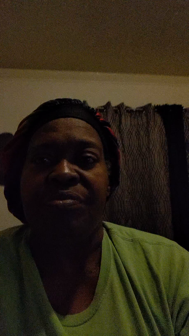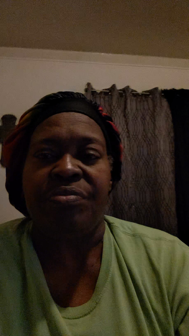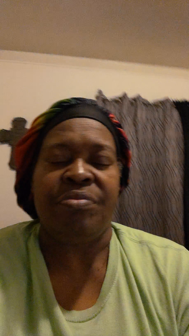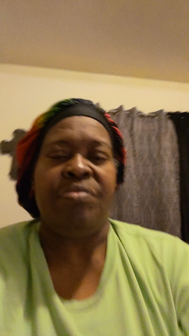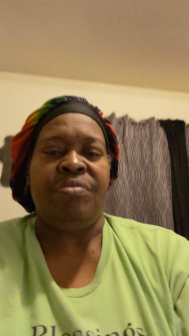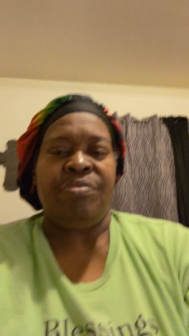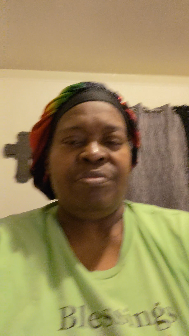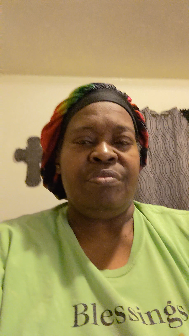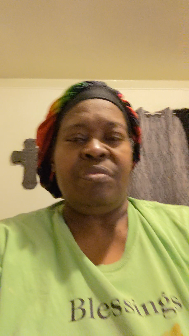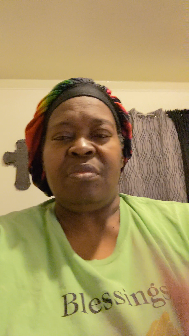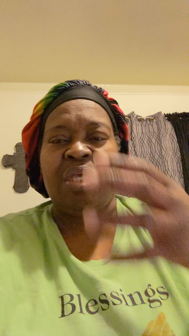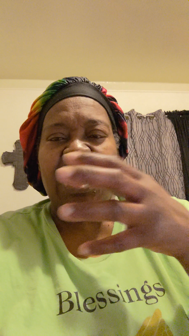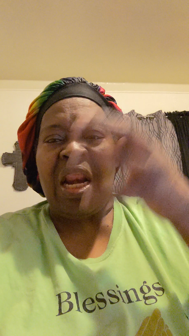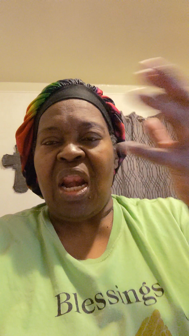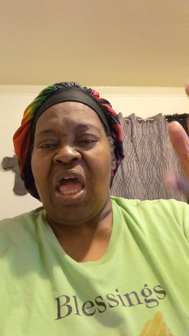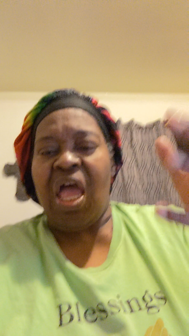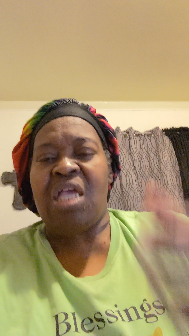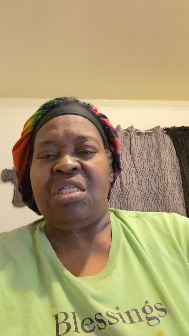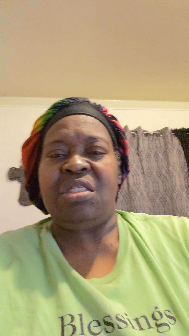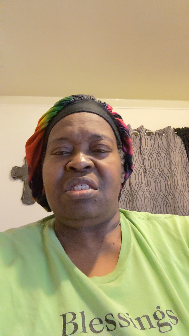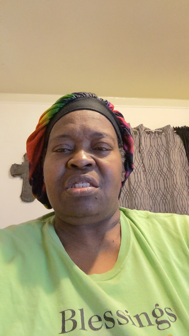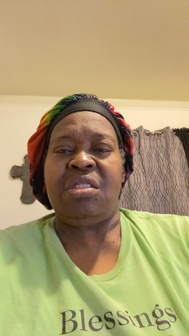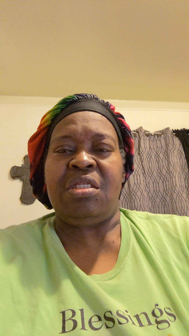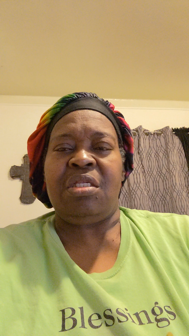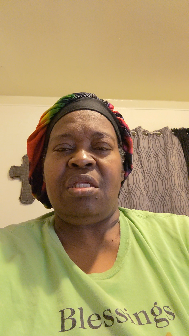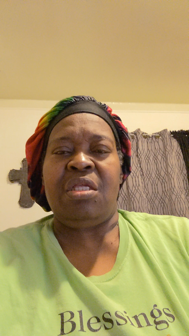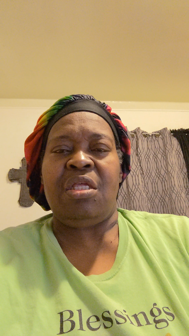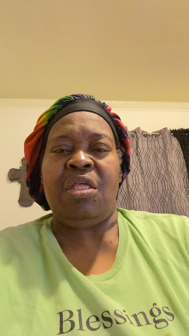a lot